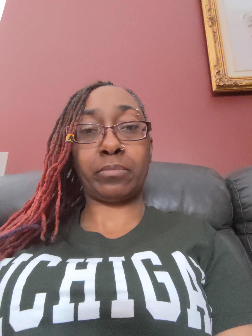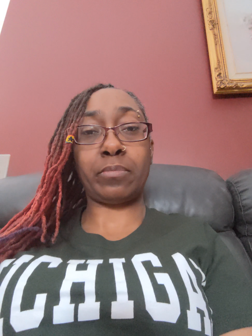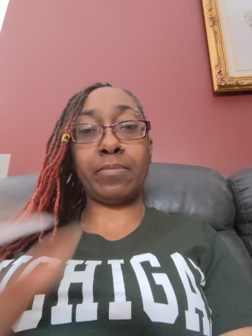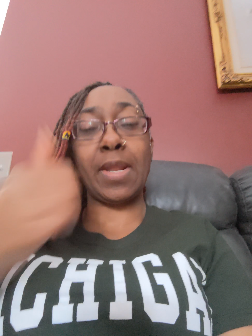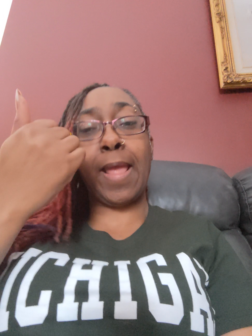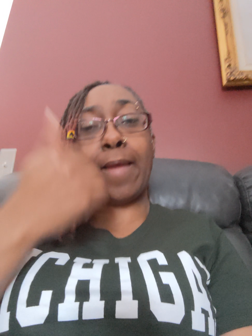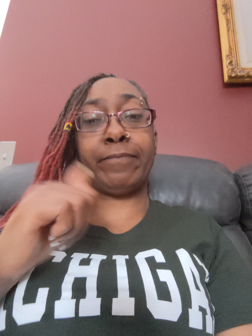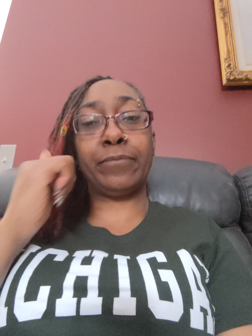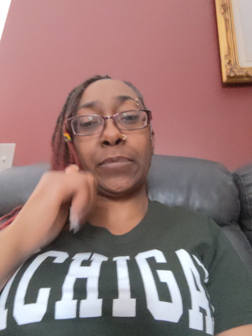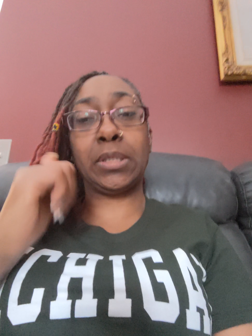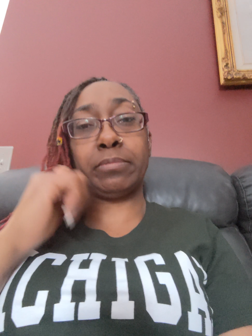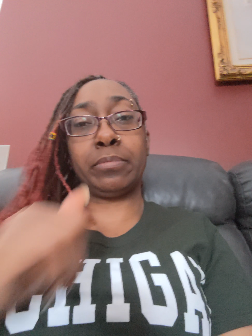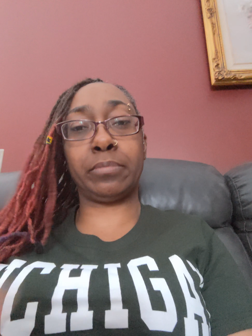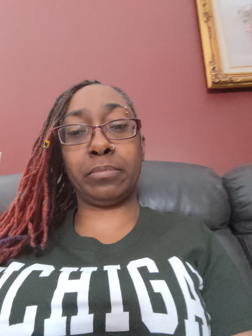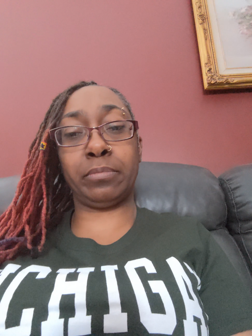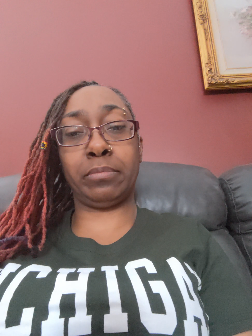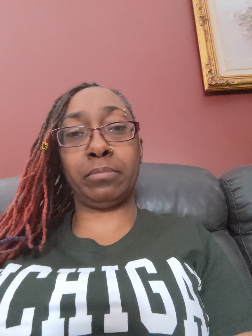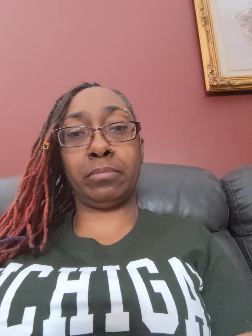every